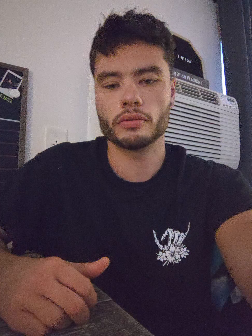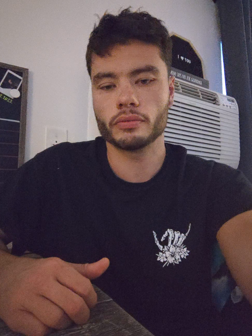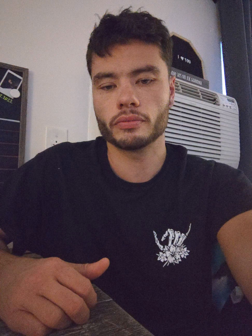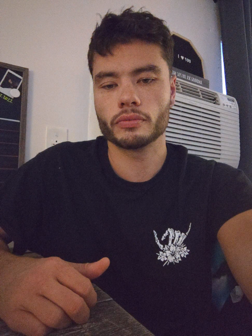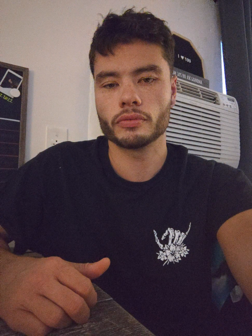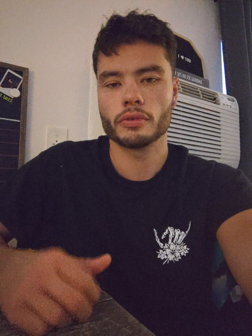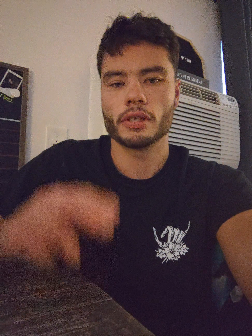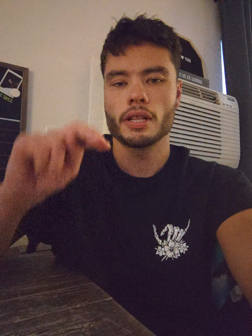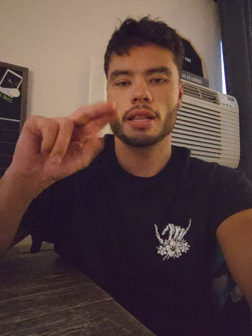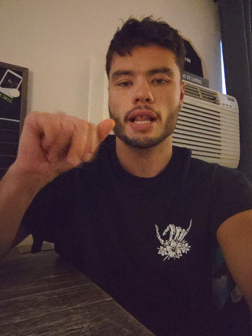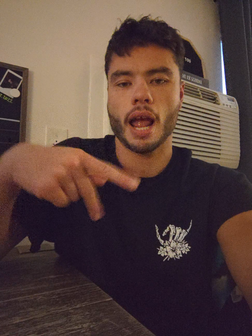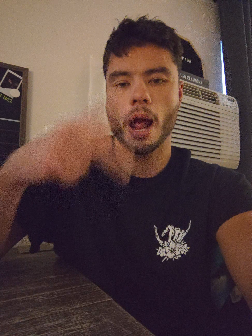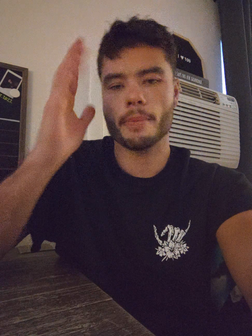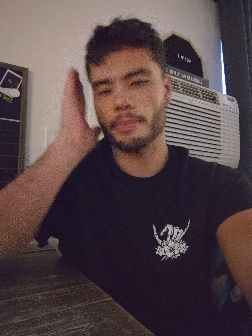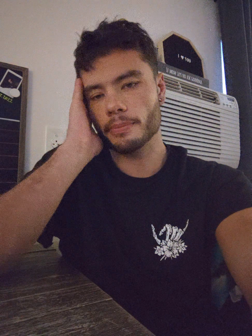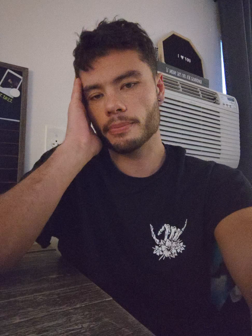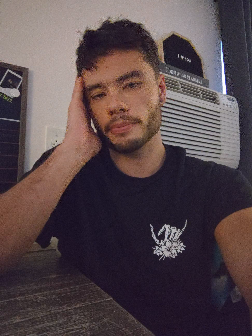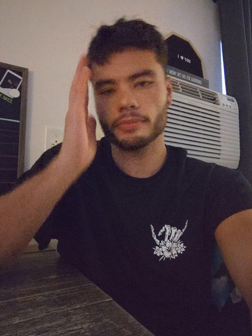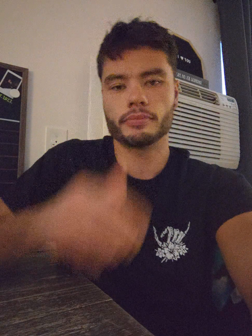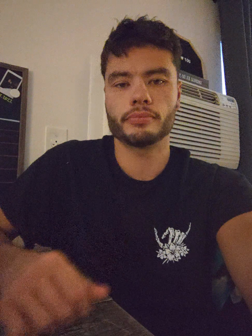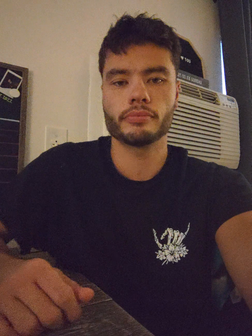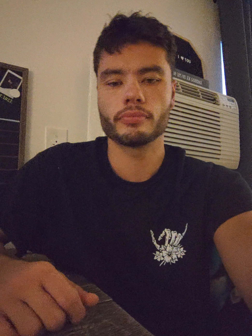nap